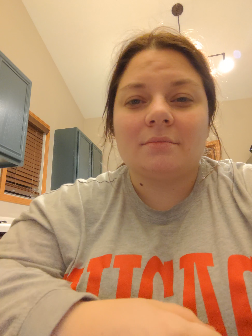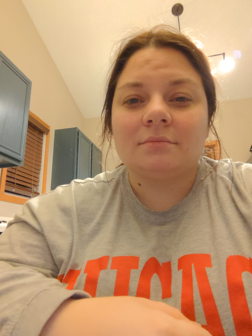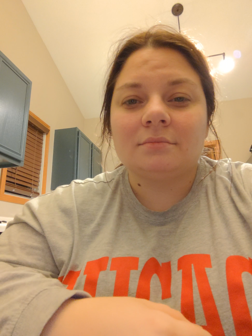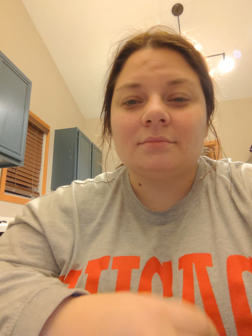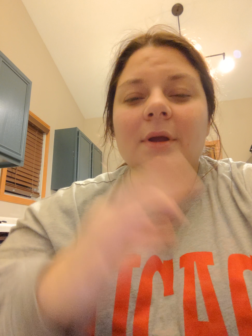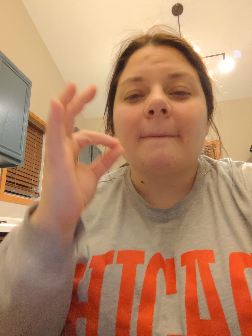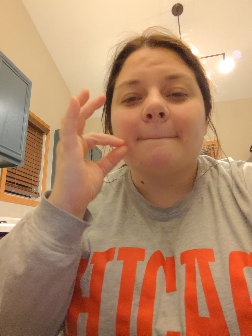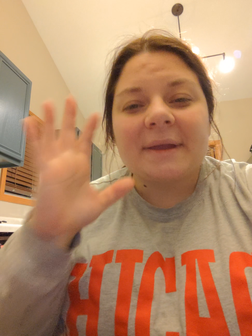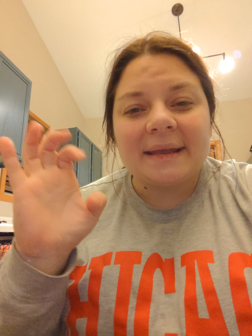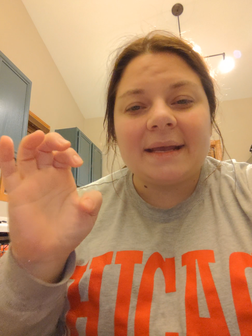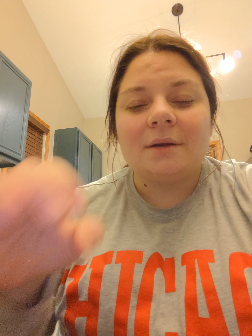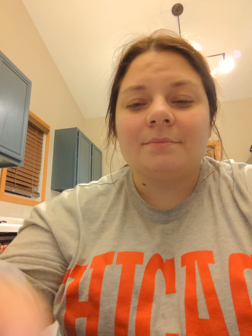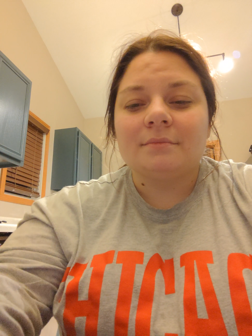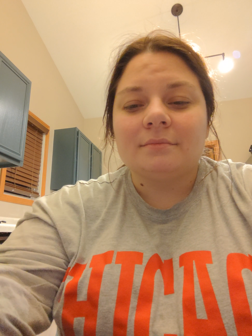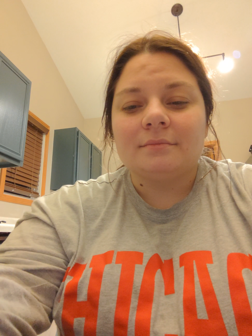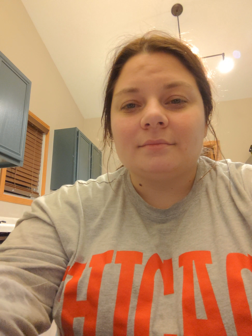bee